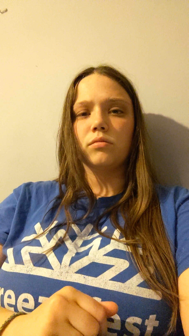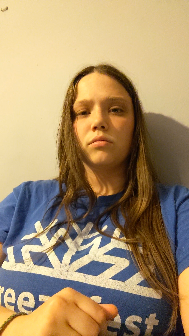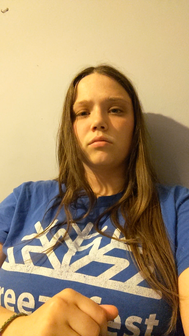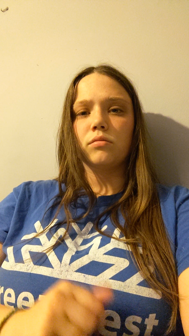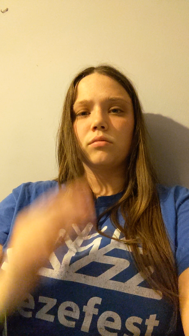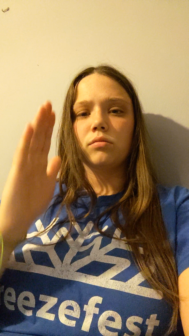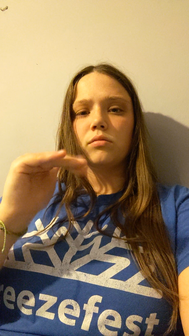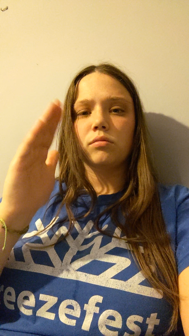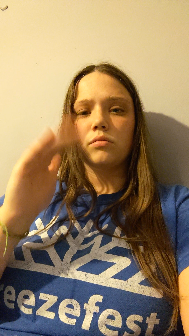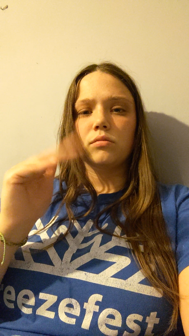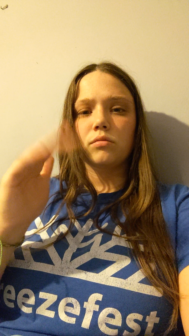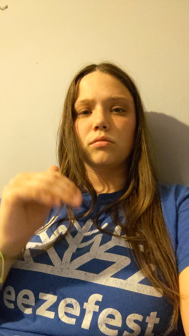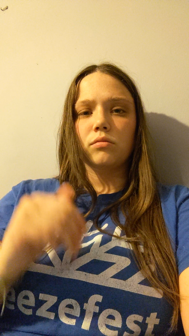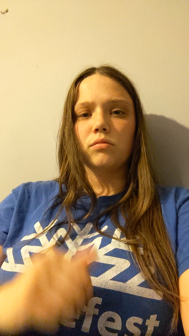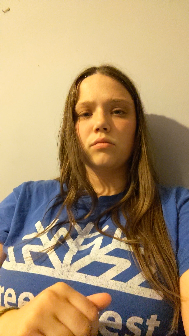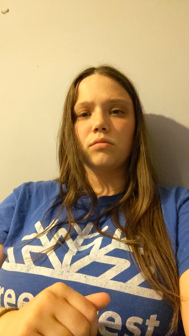downtown